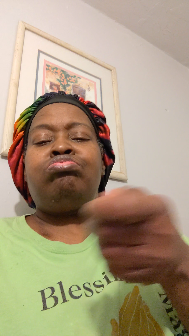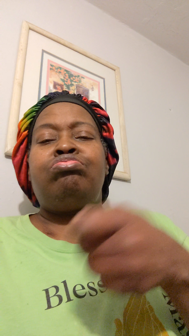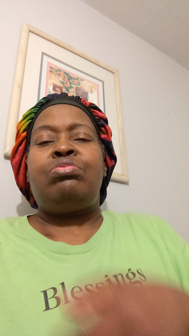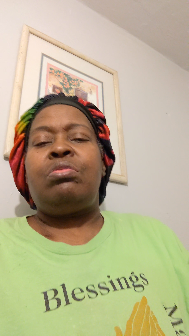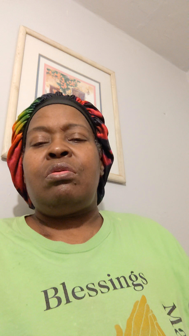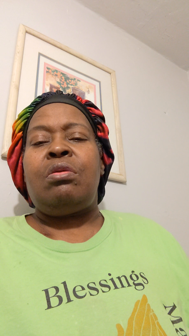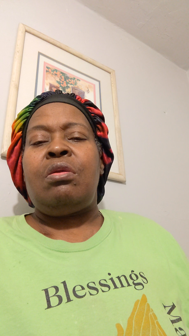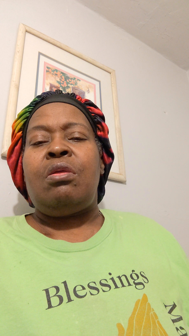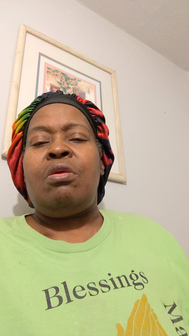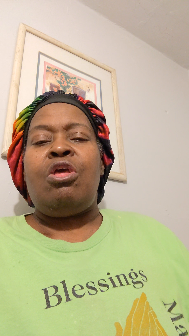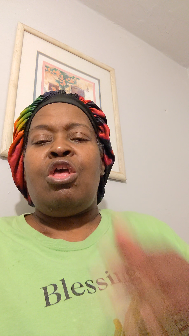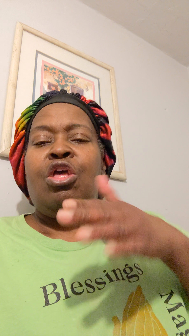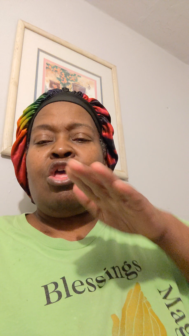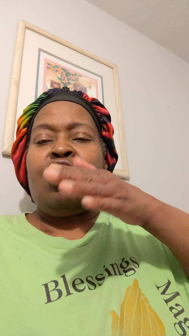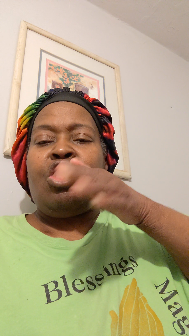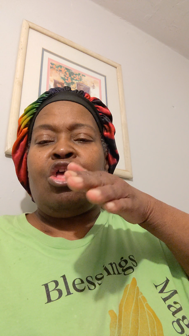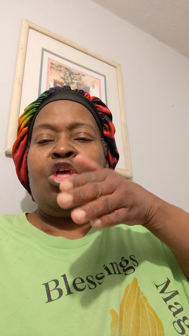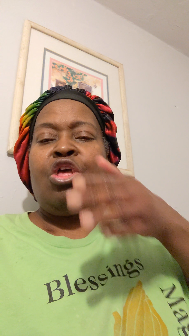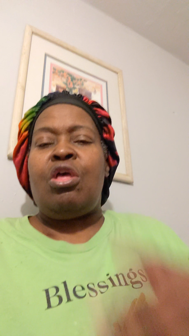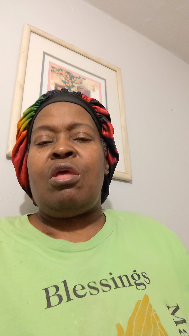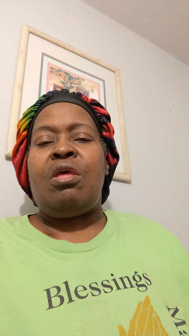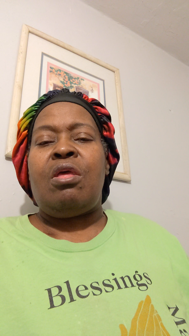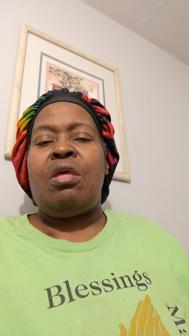cook